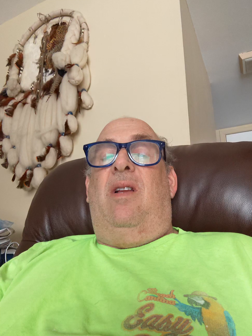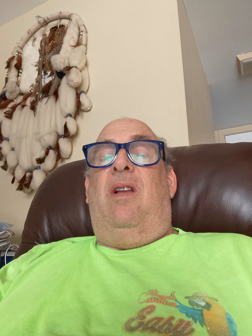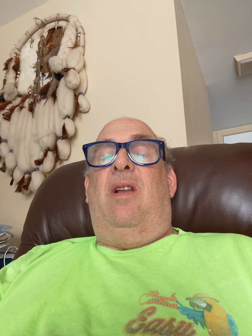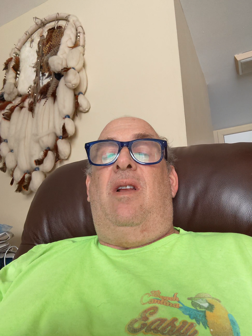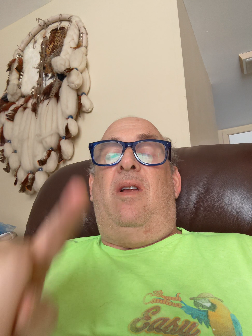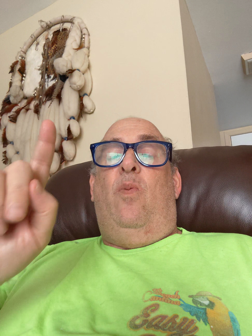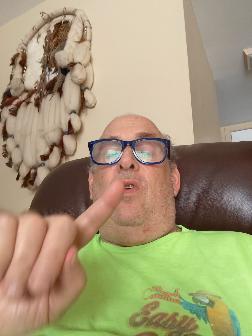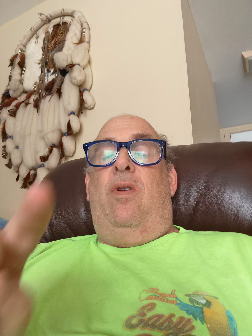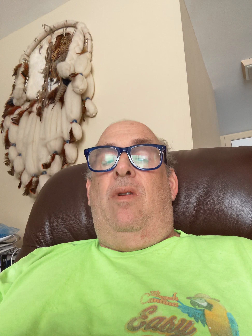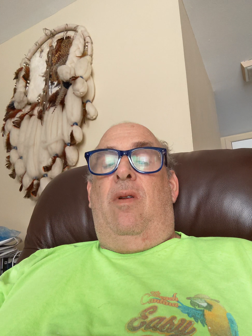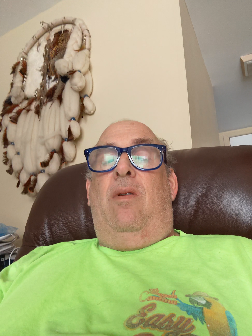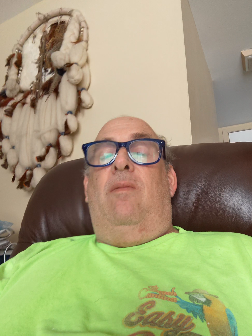where